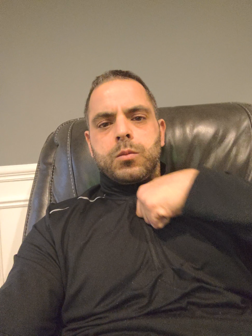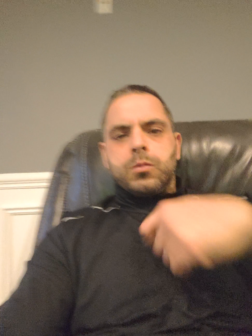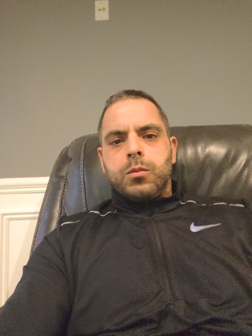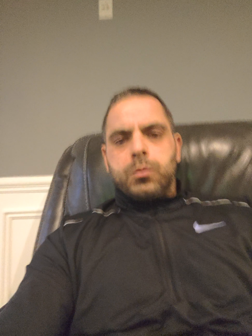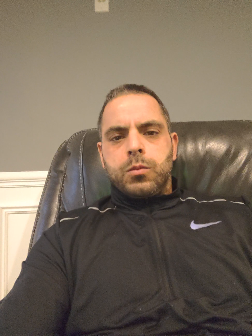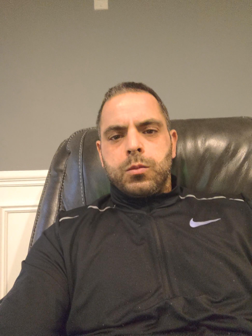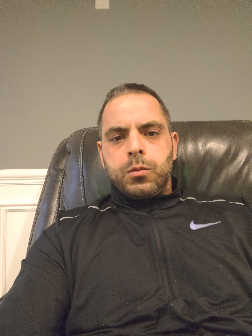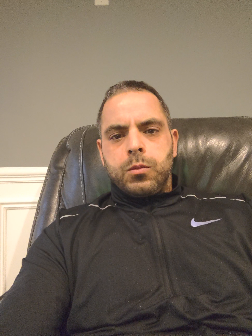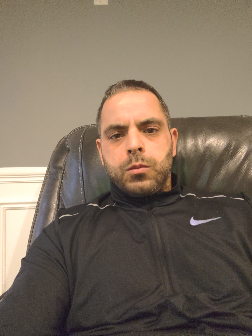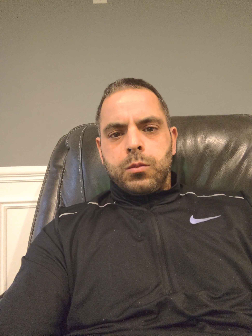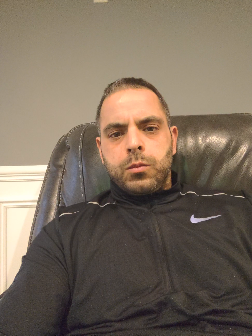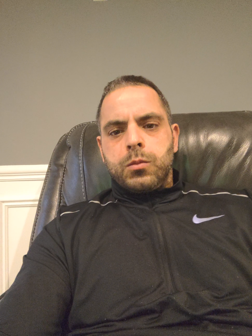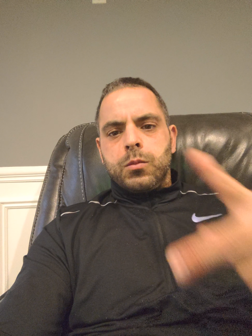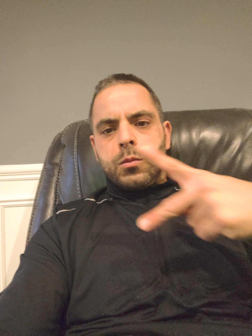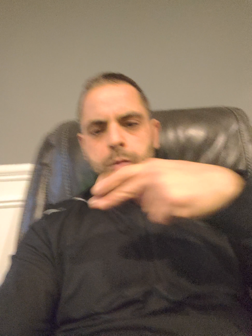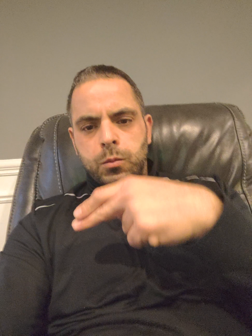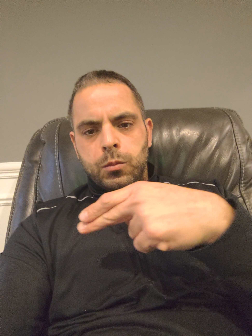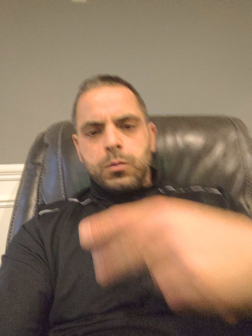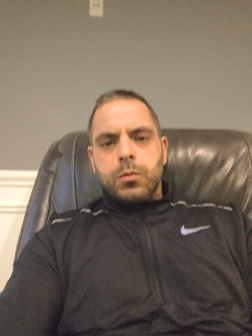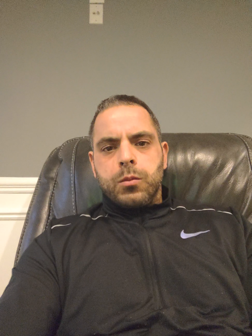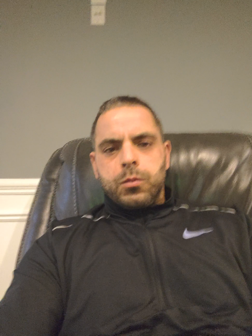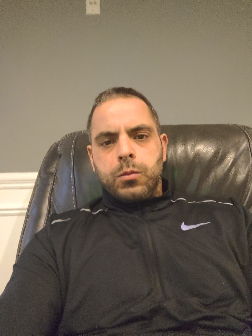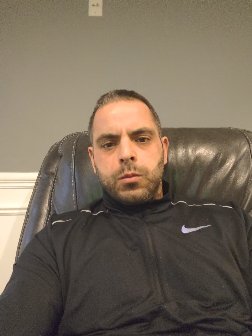cut